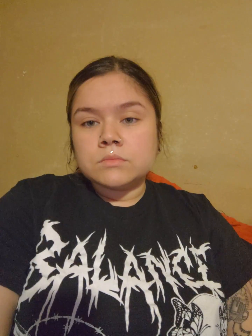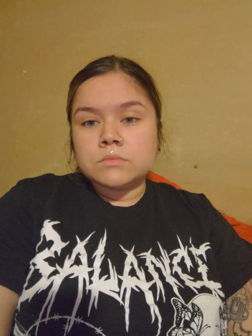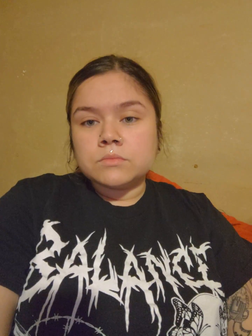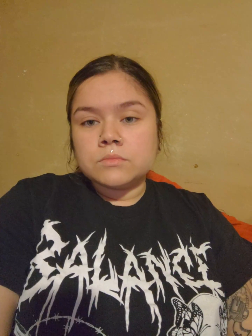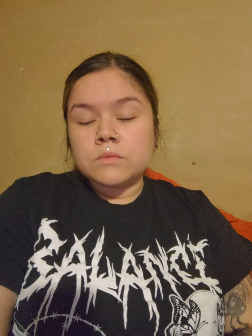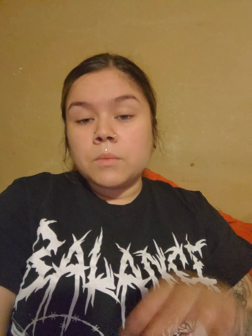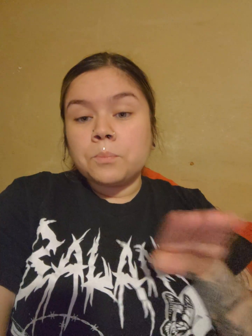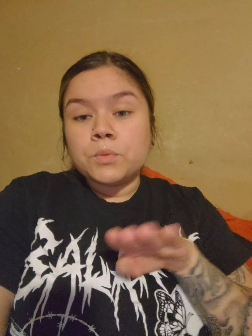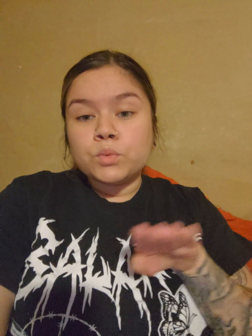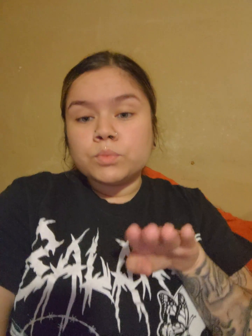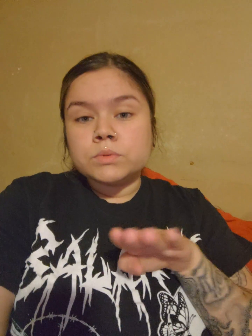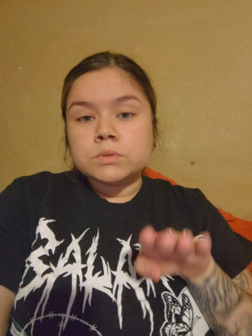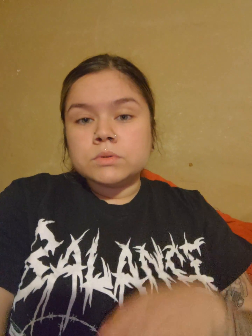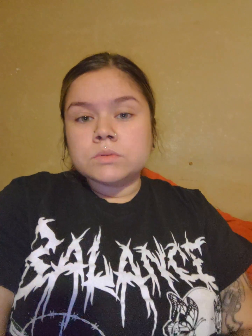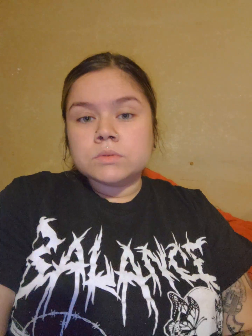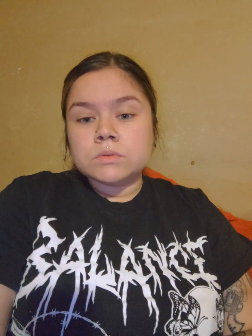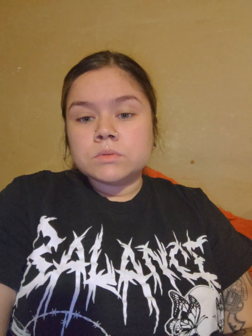boots